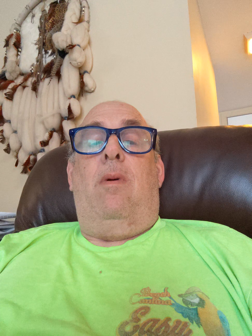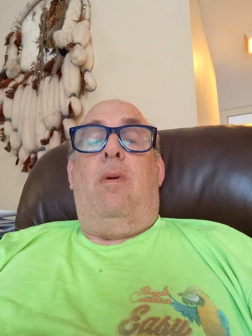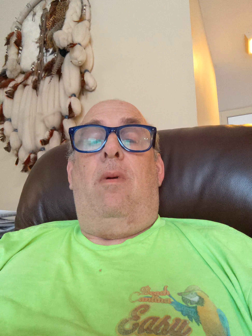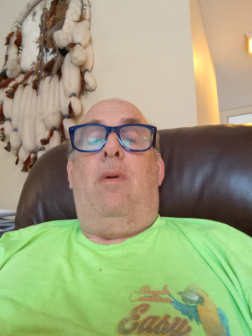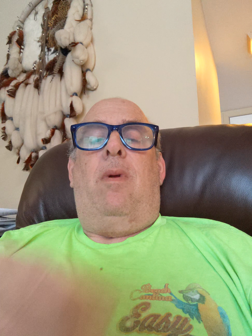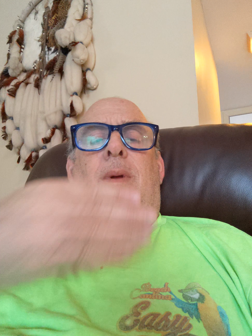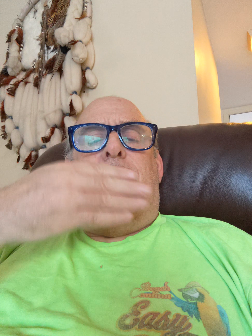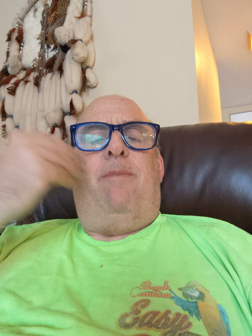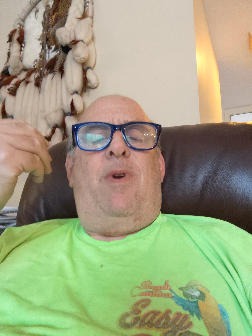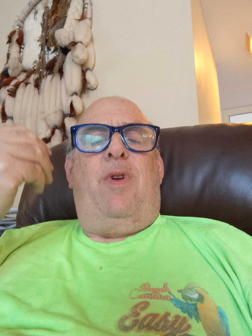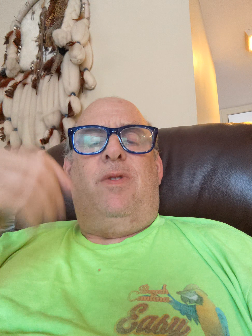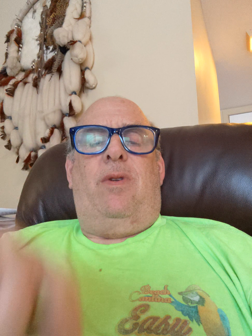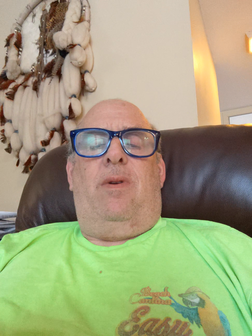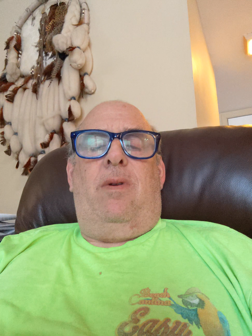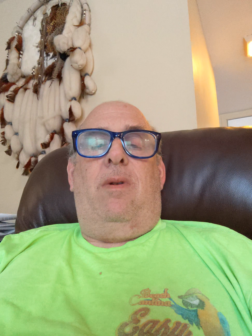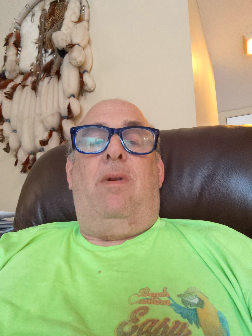better